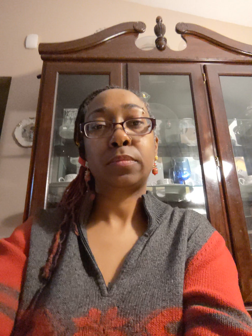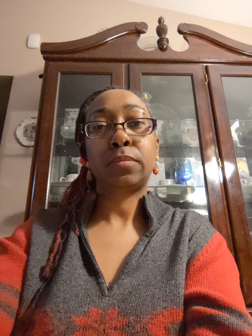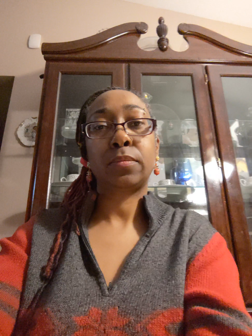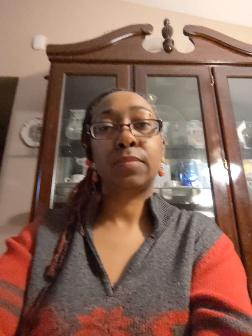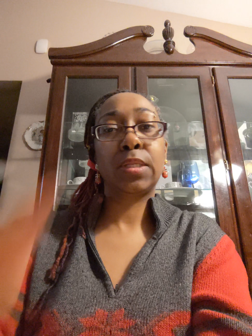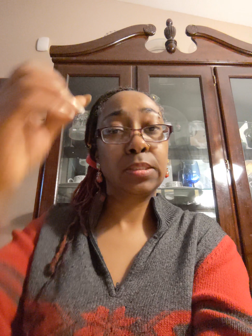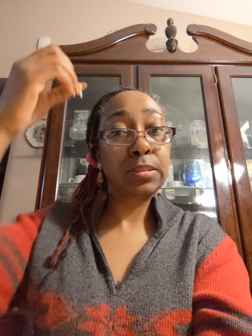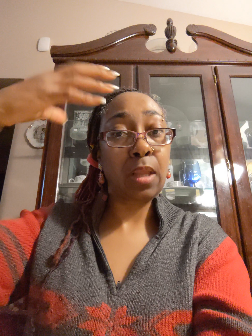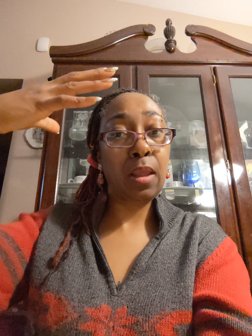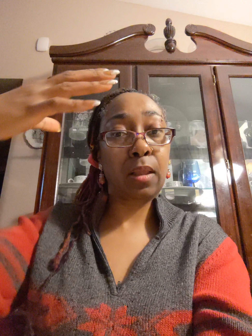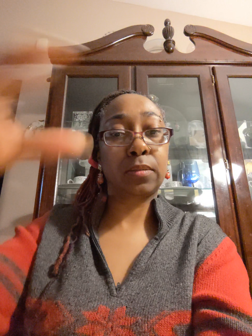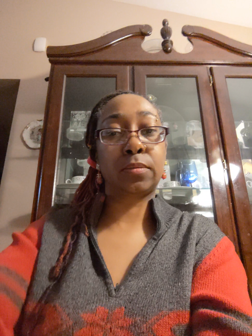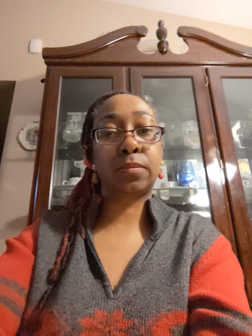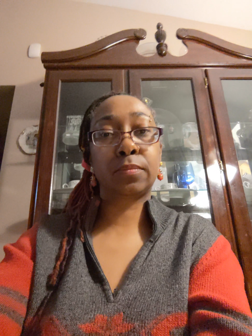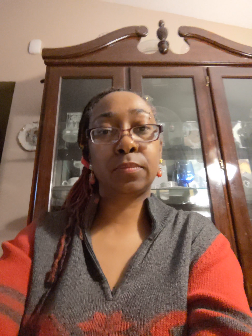sun